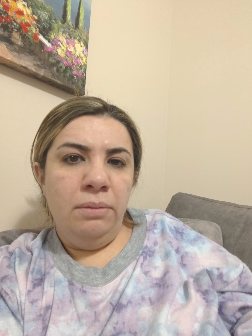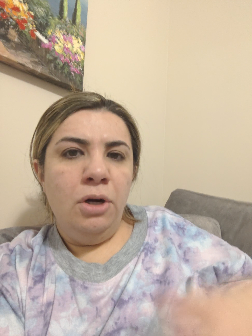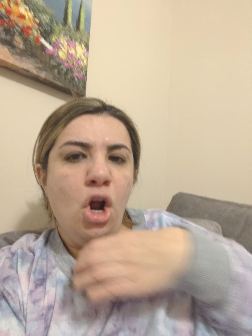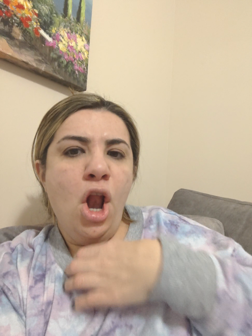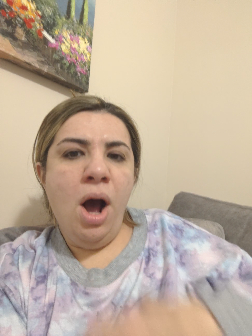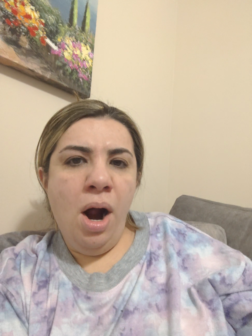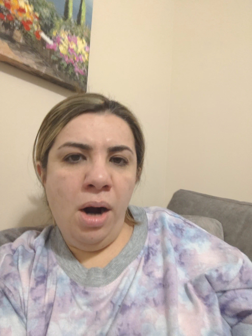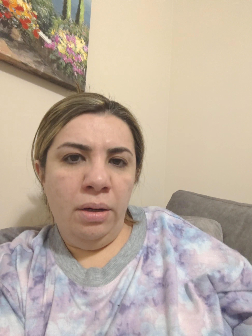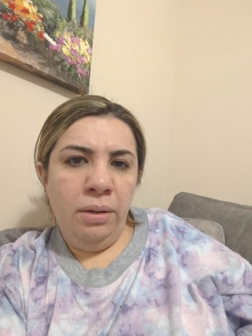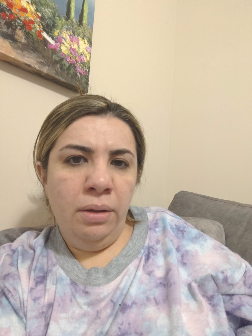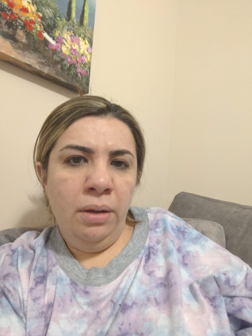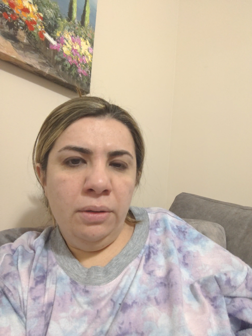hungry